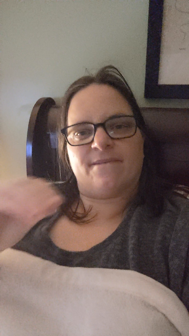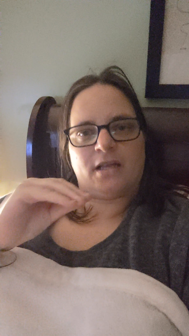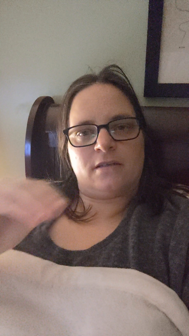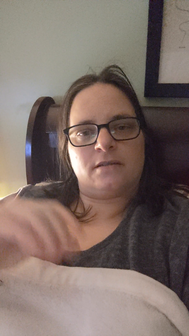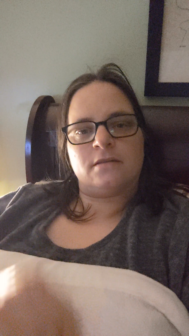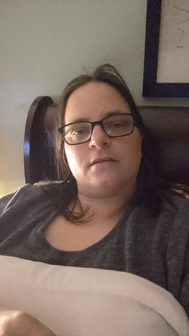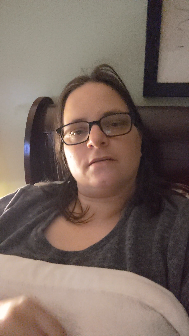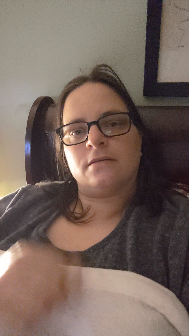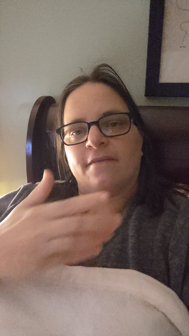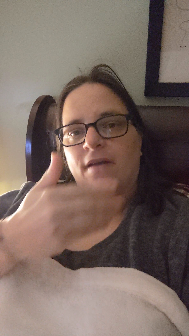butterfly